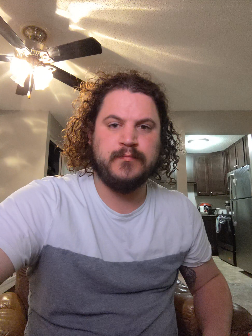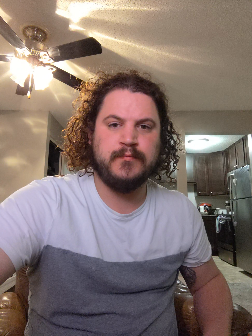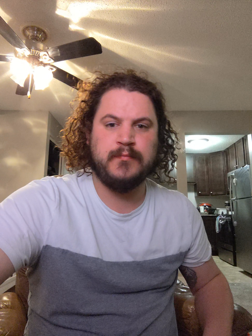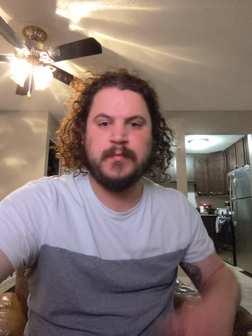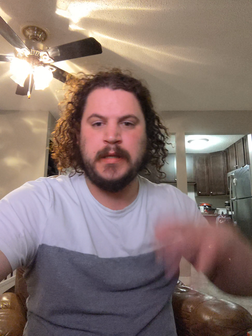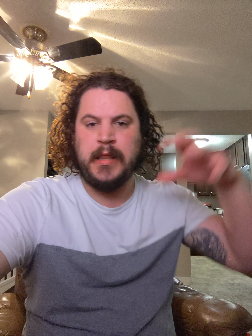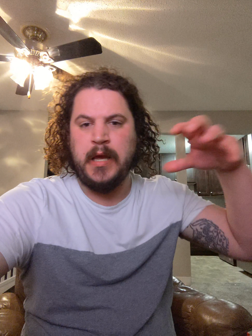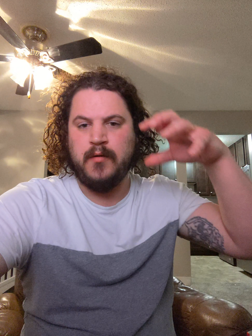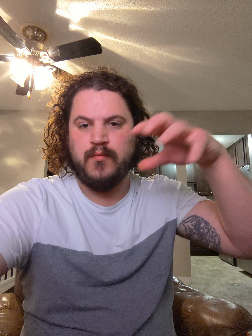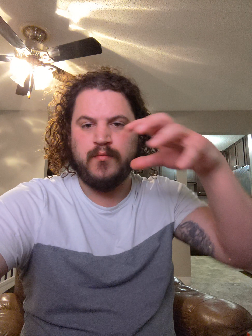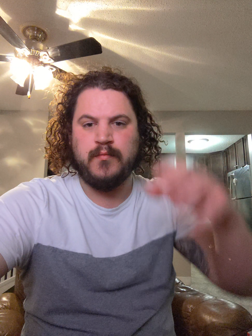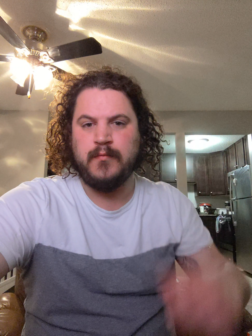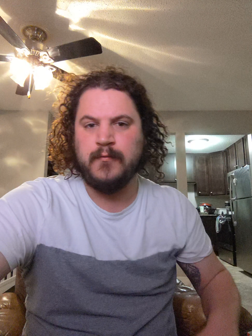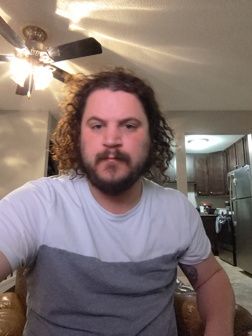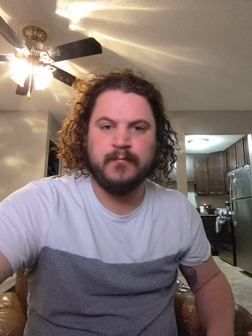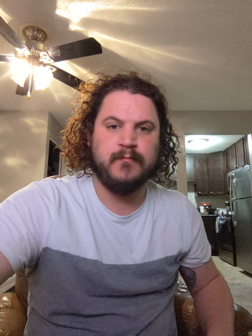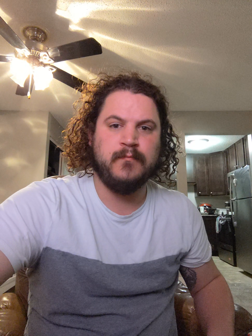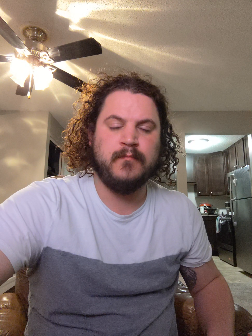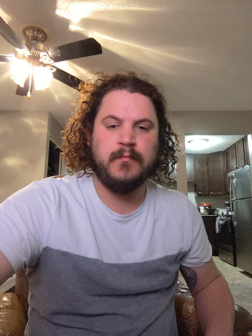cloud